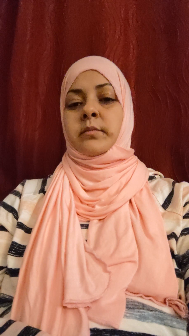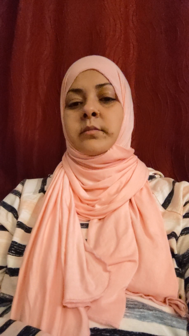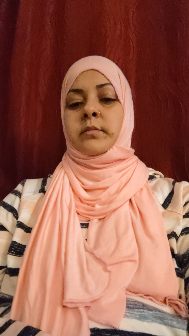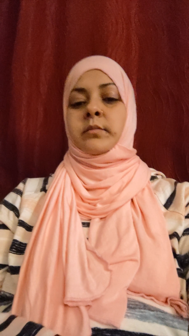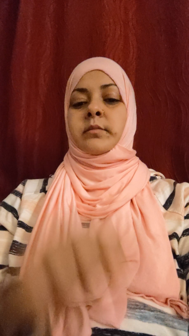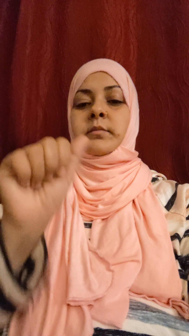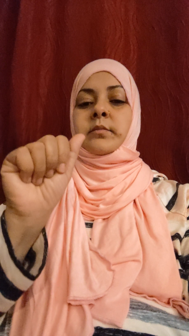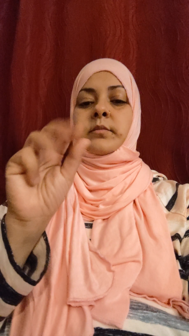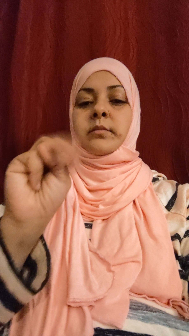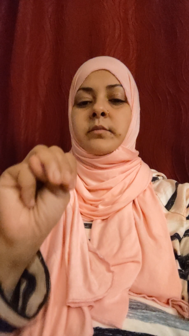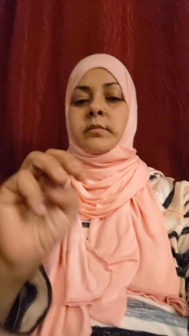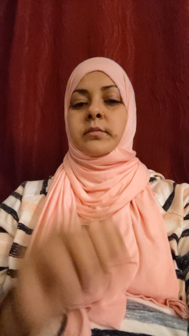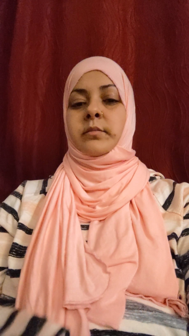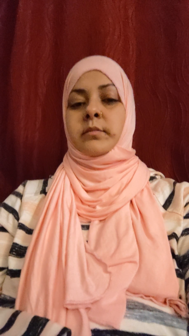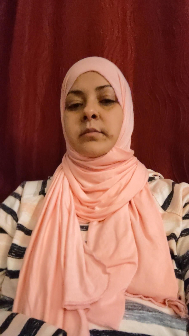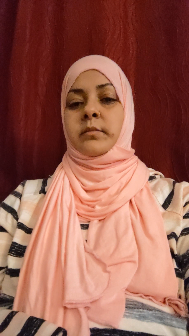am